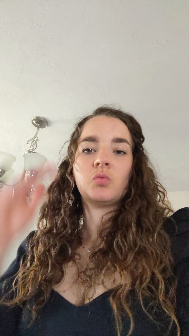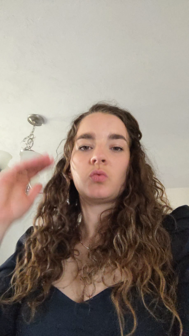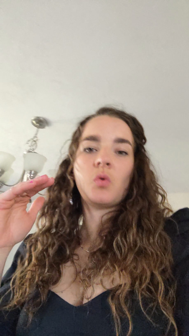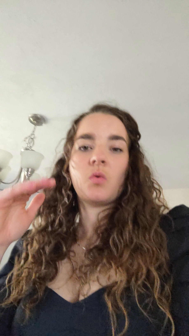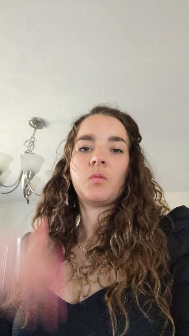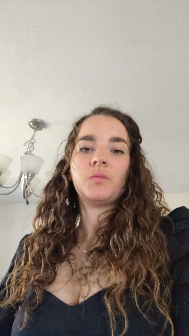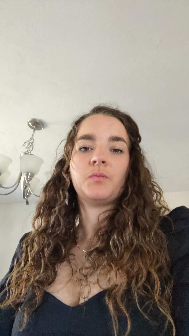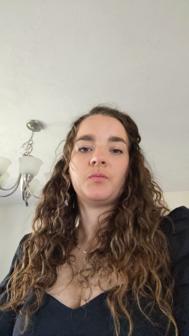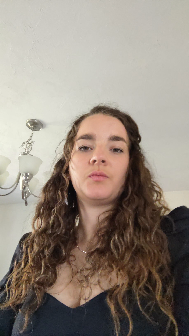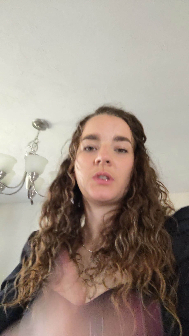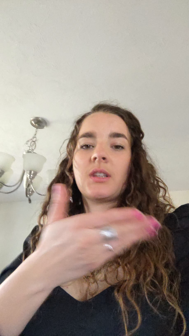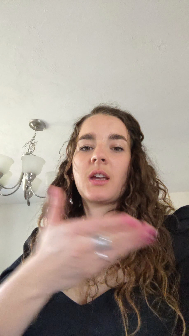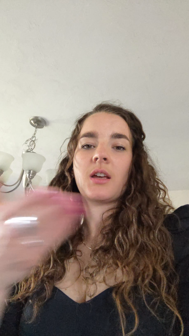carry